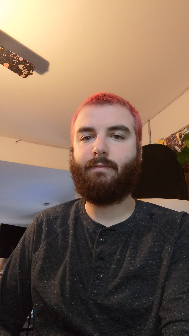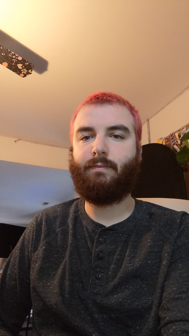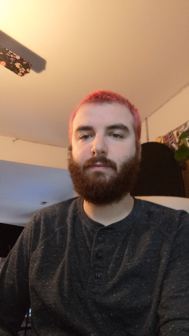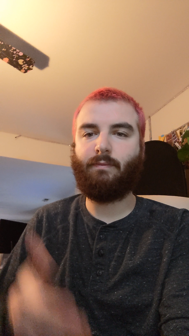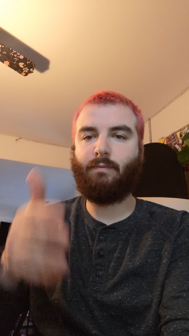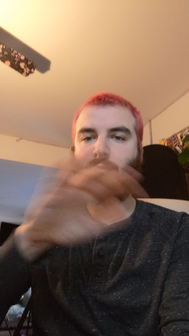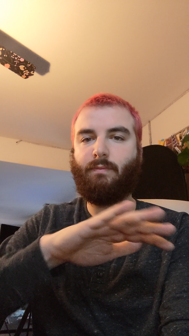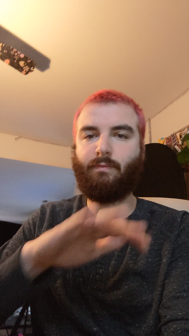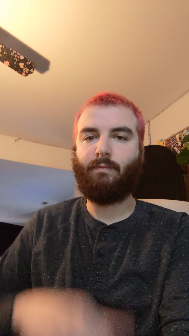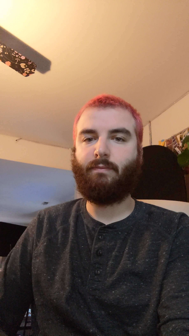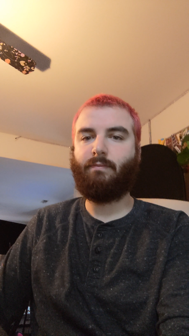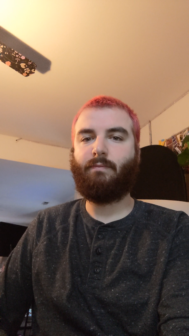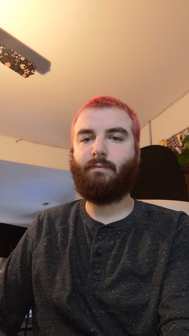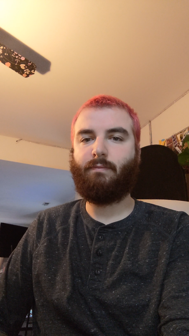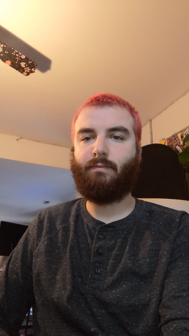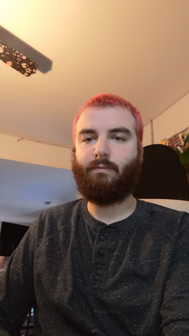cover